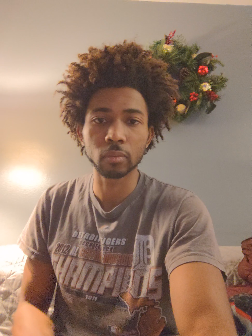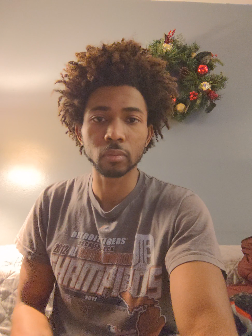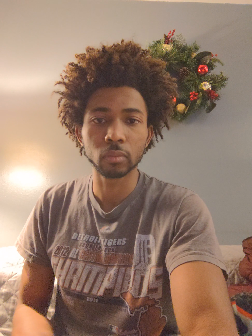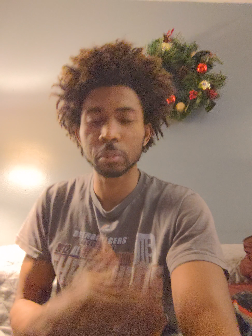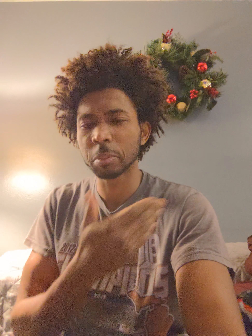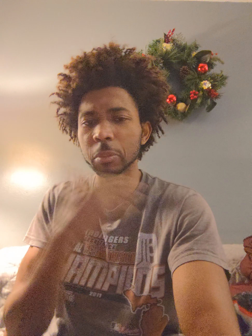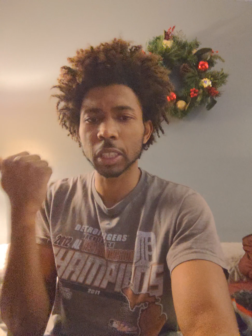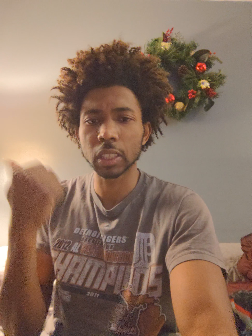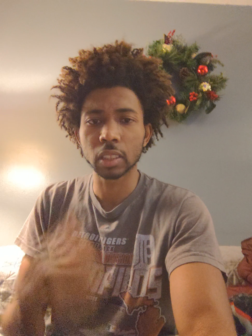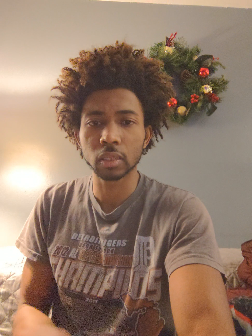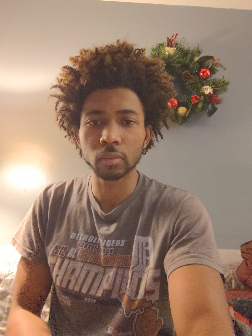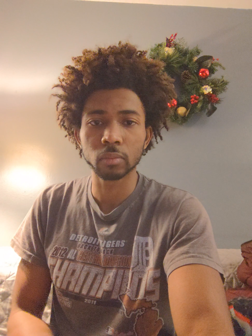better